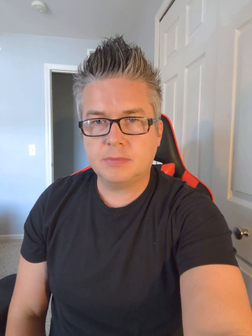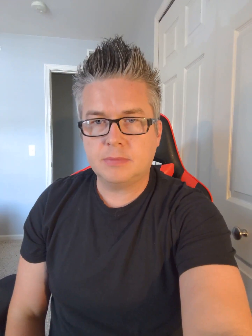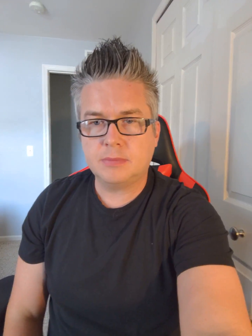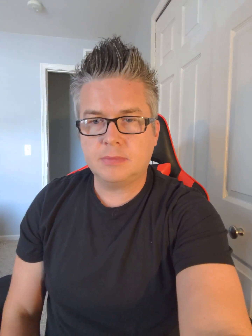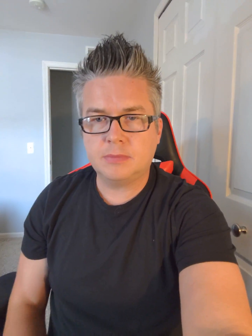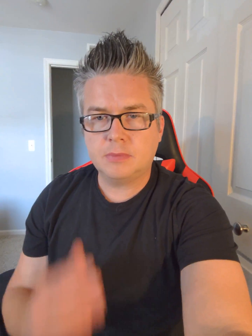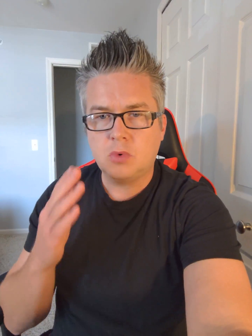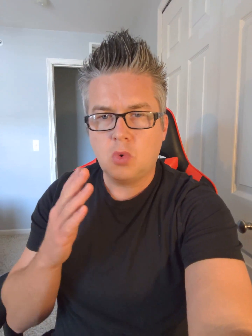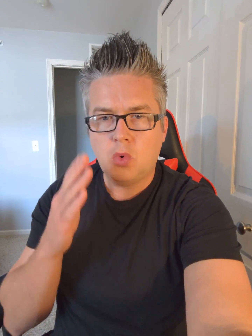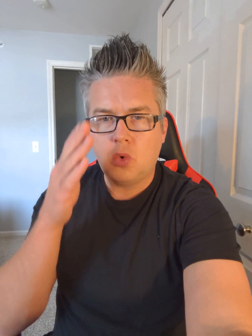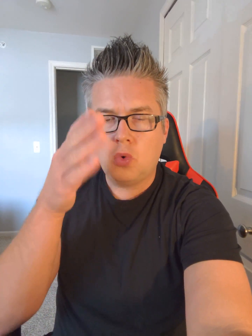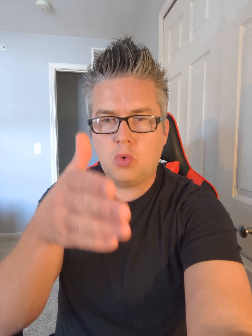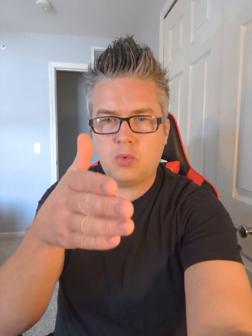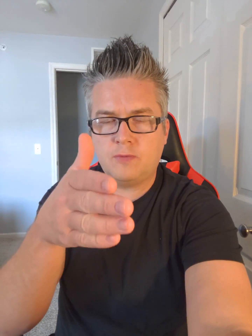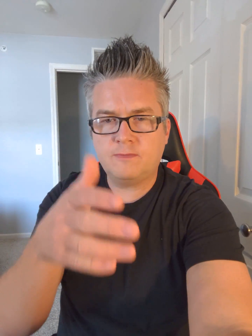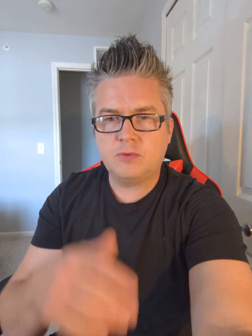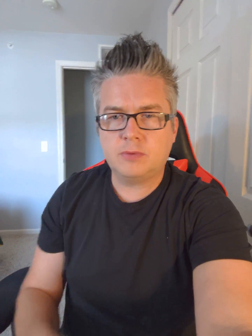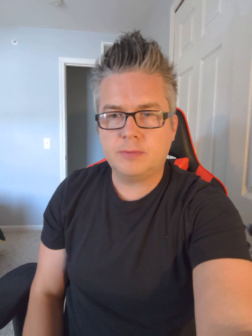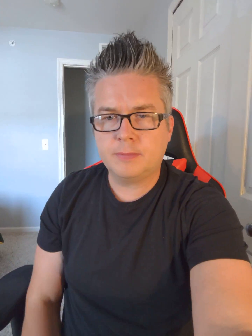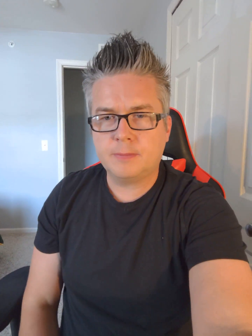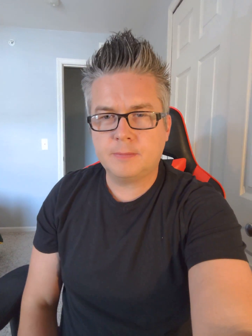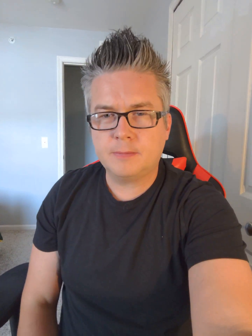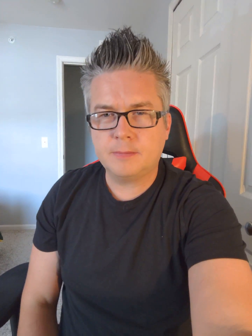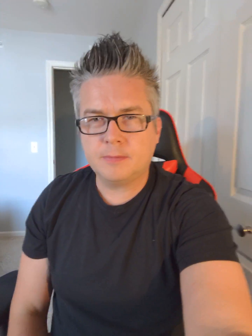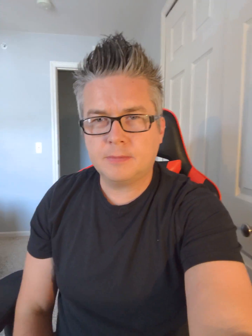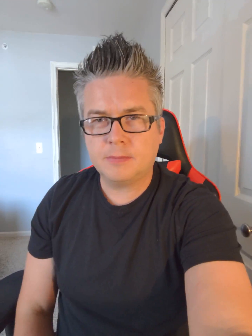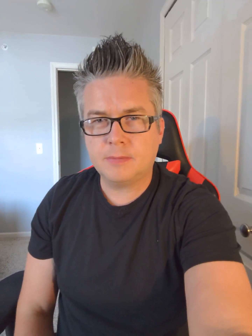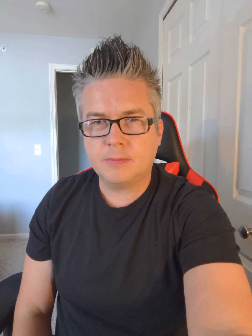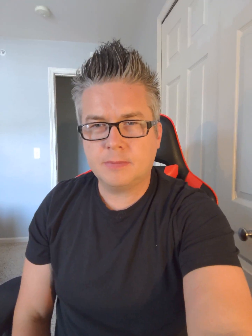over